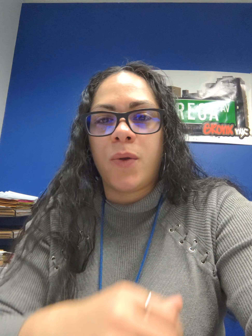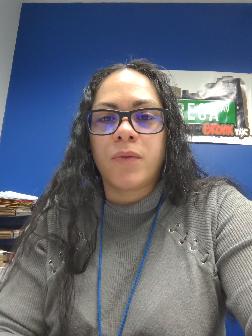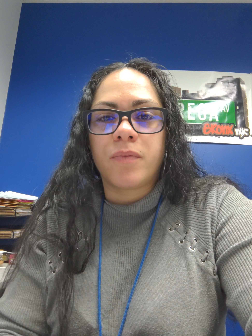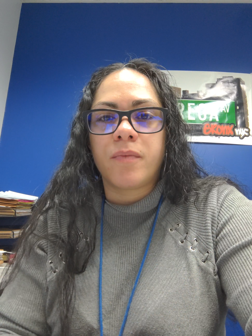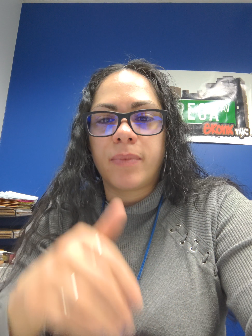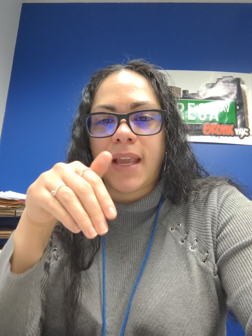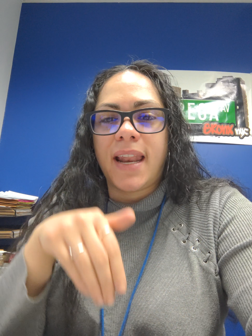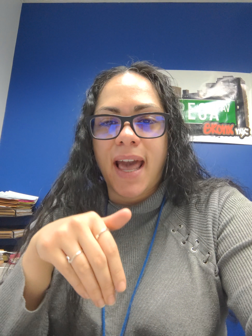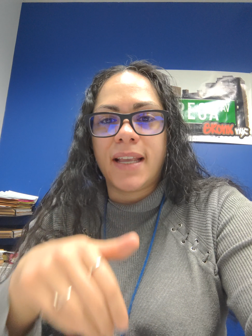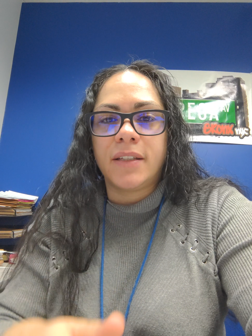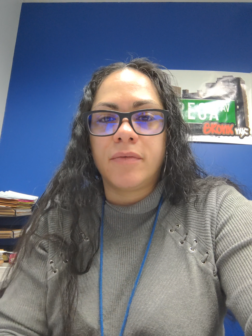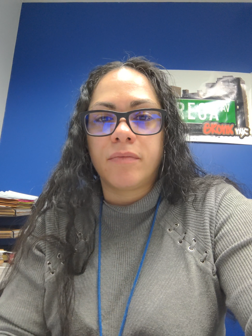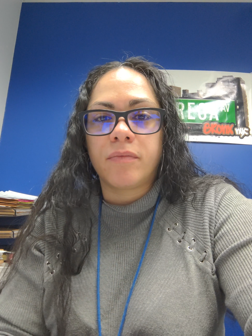night